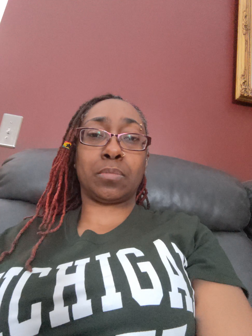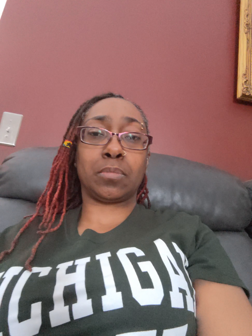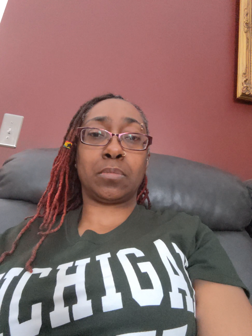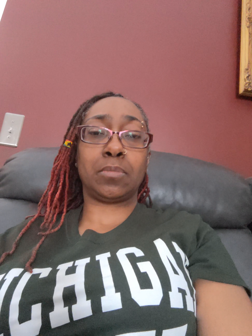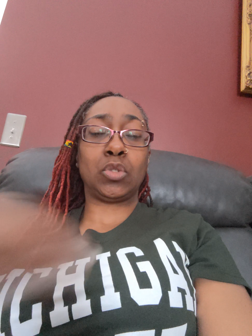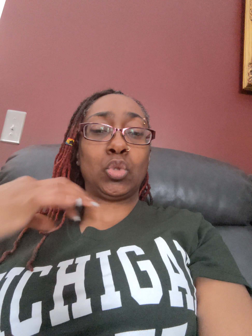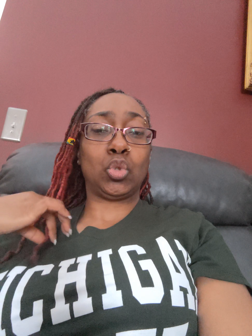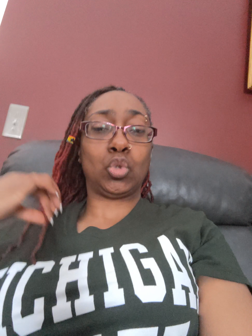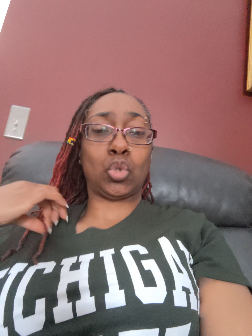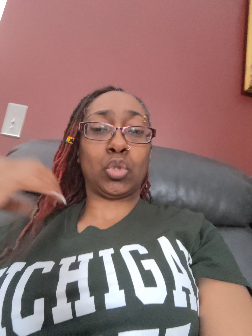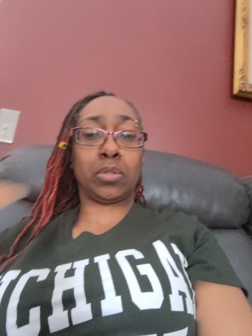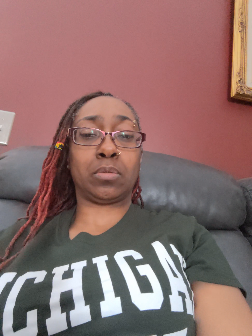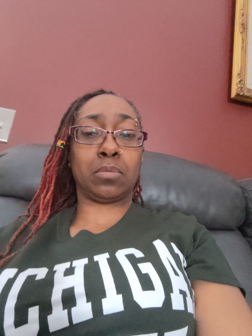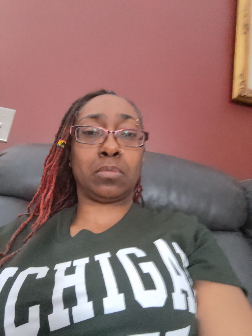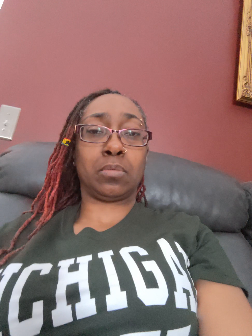shirt